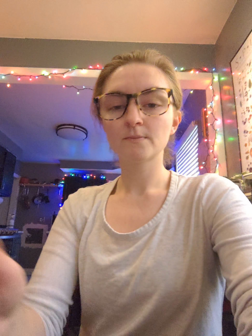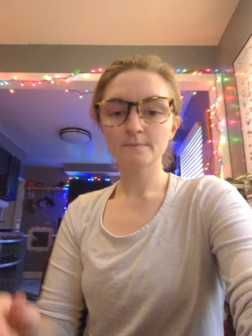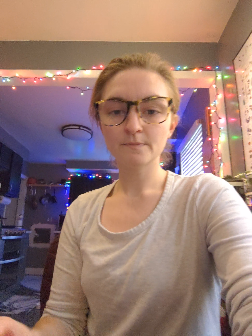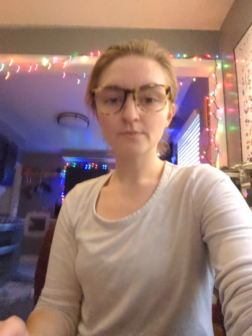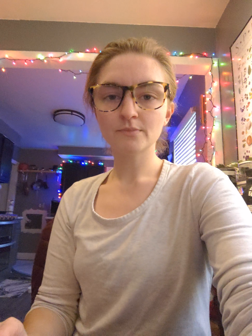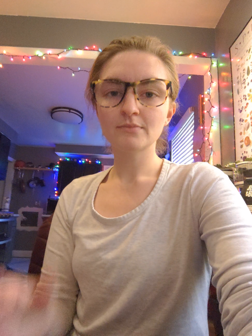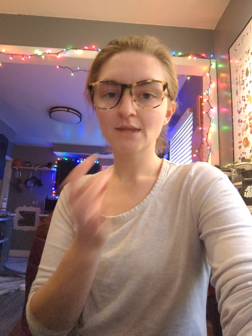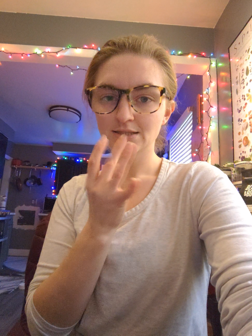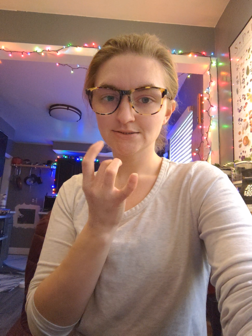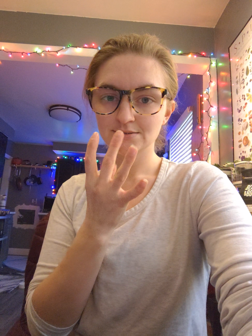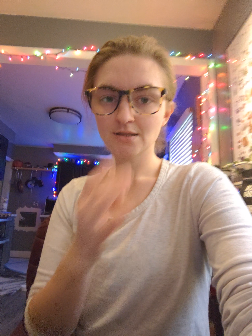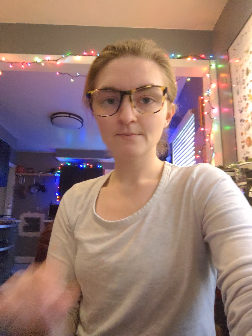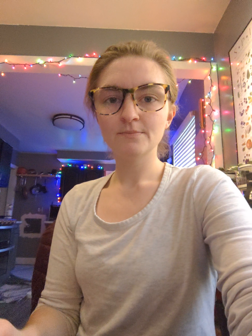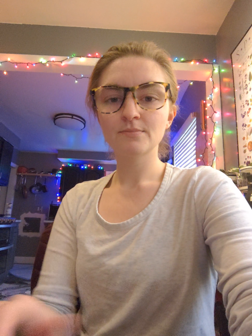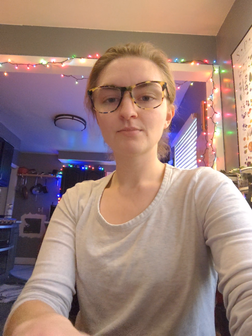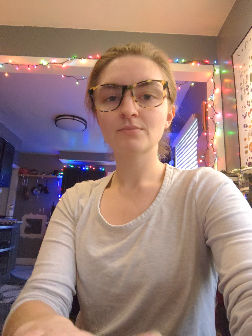snack